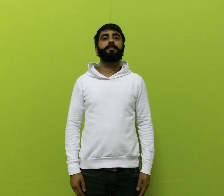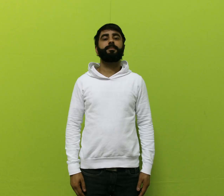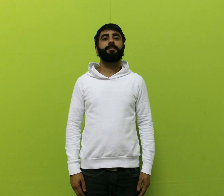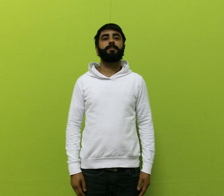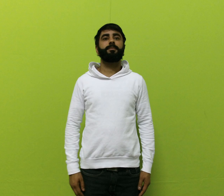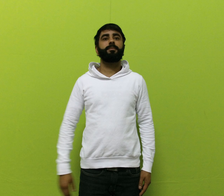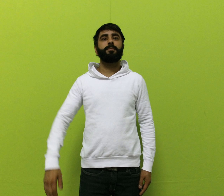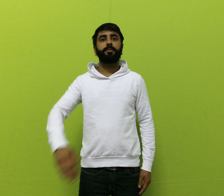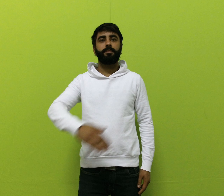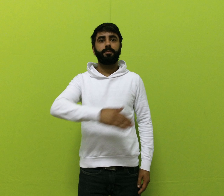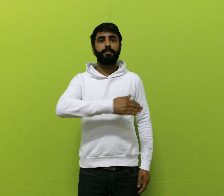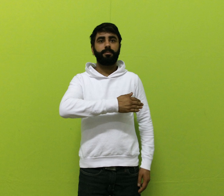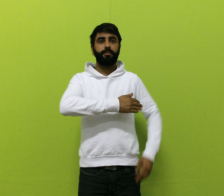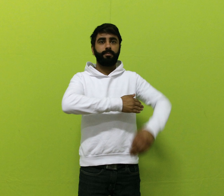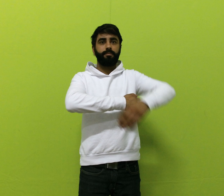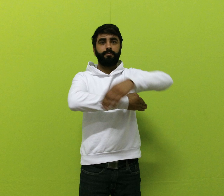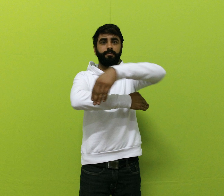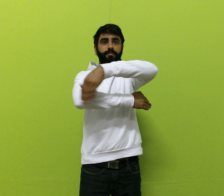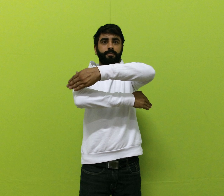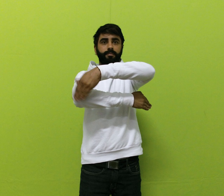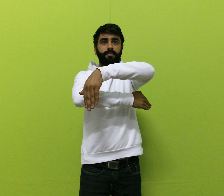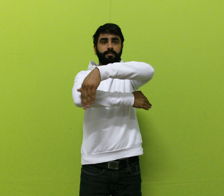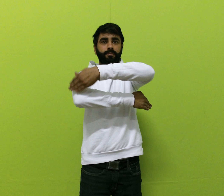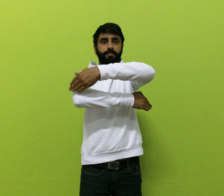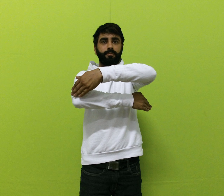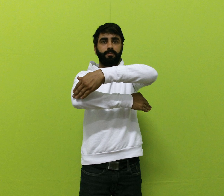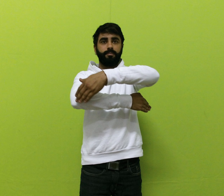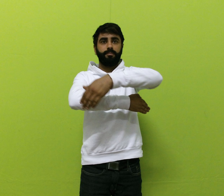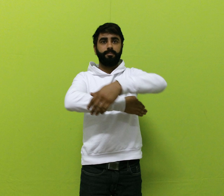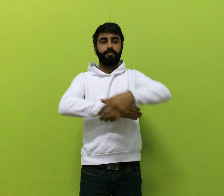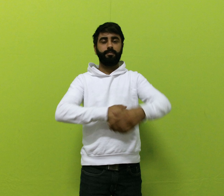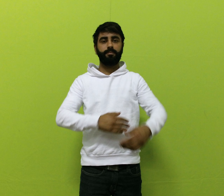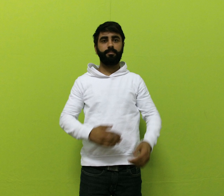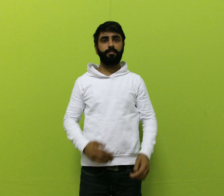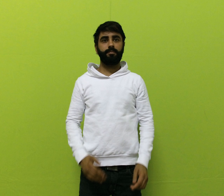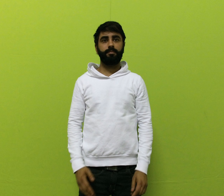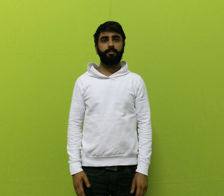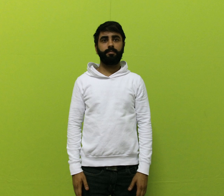esquina